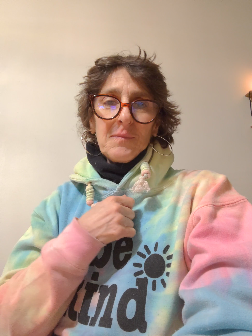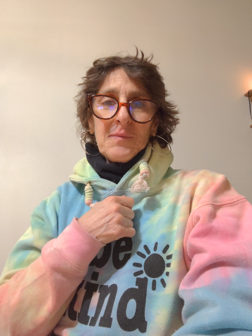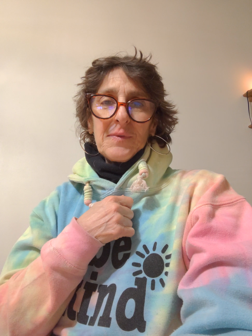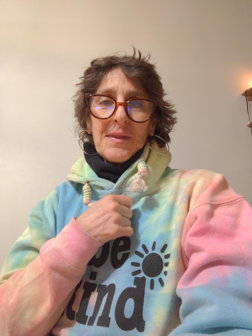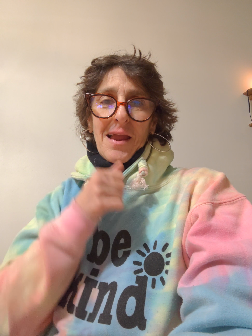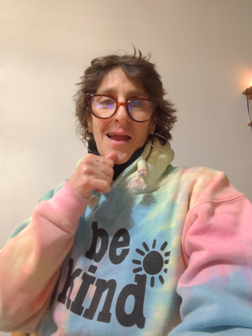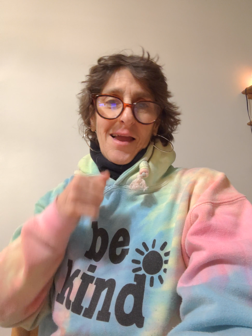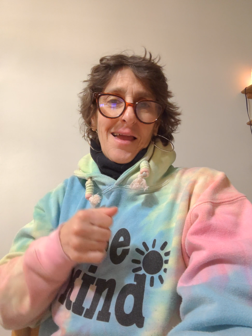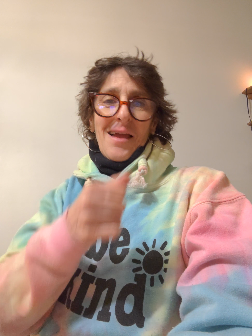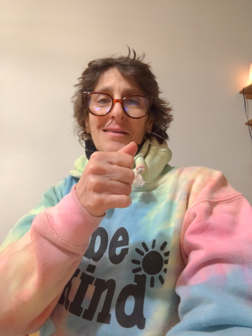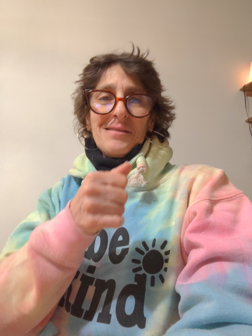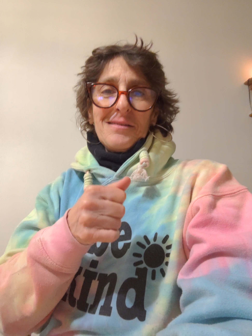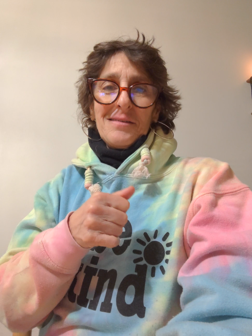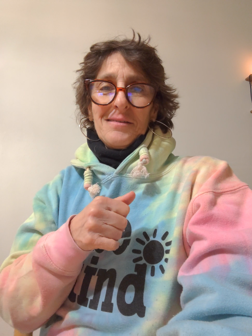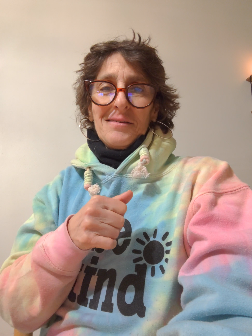hide